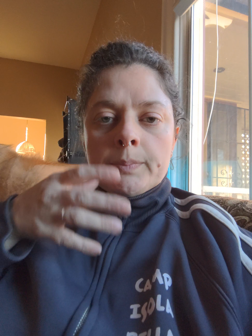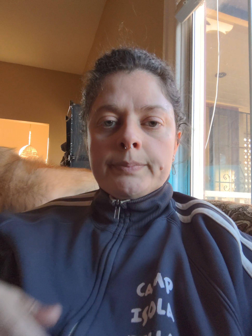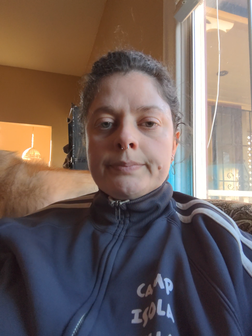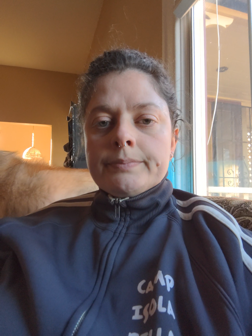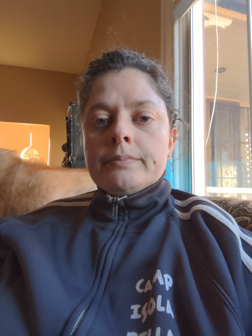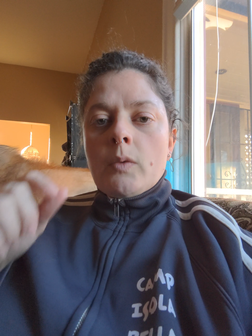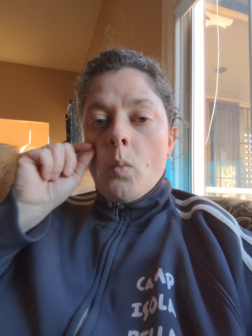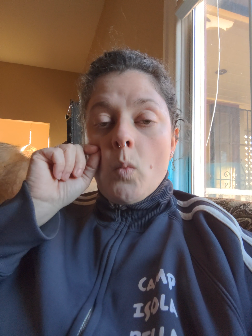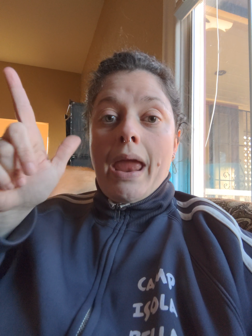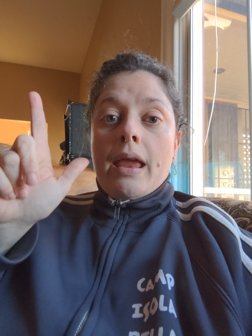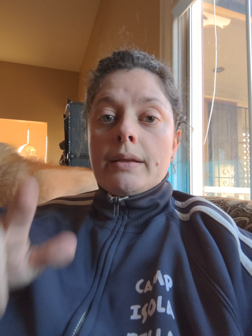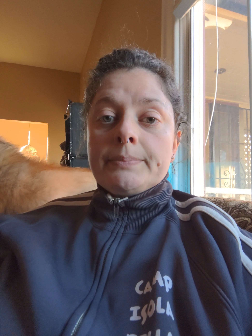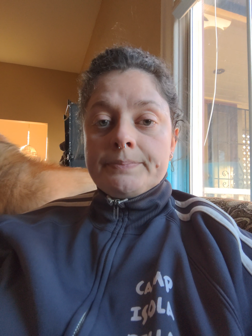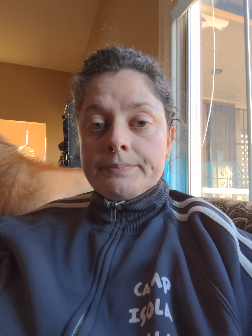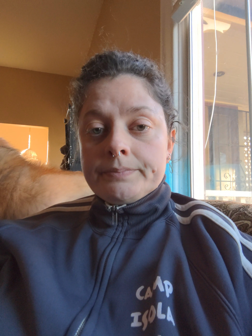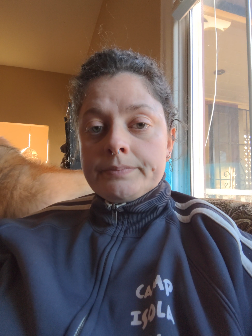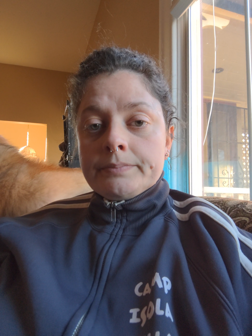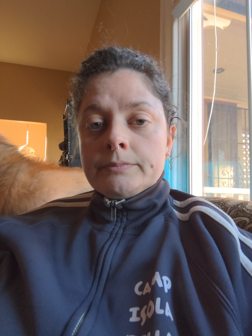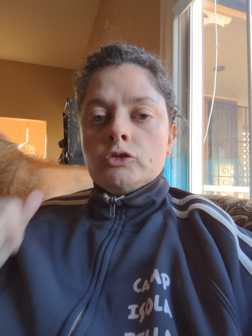awake